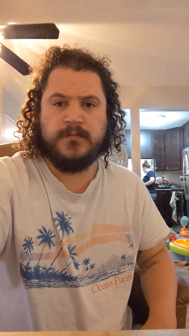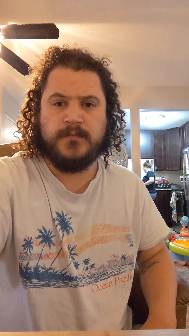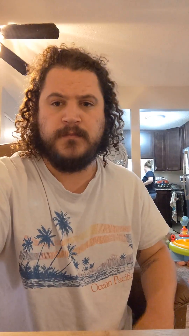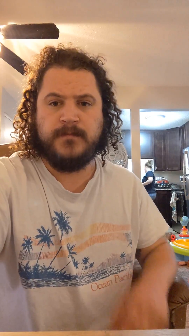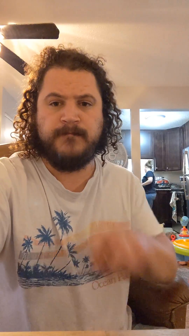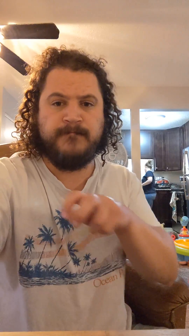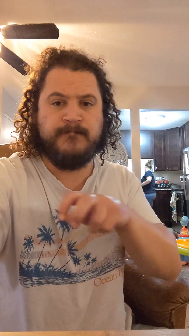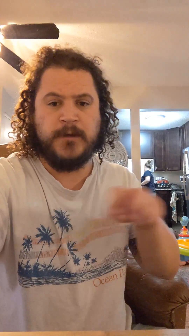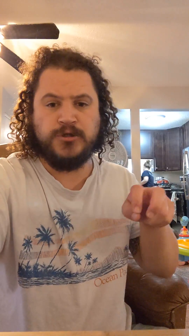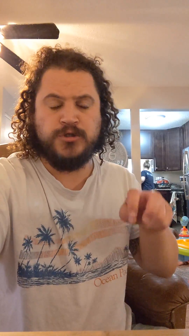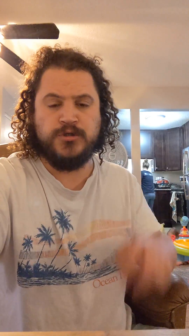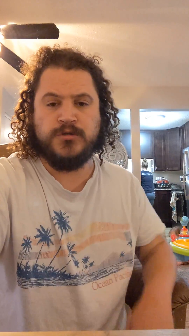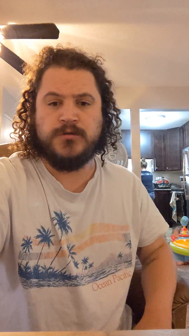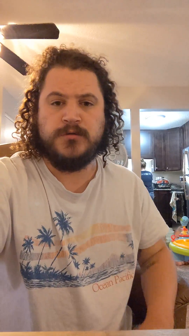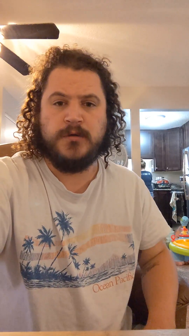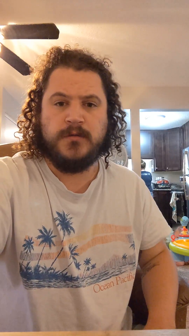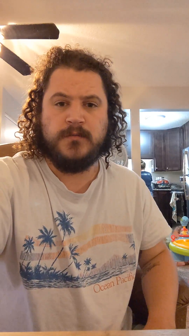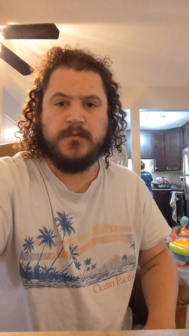bench